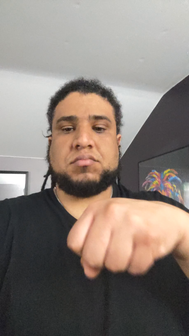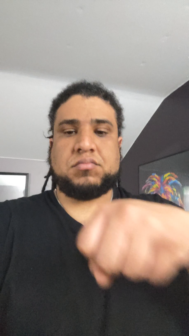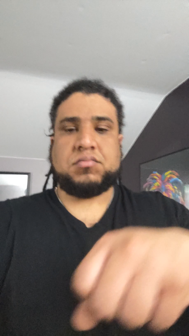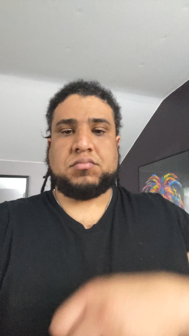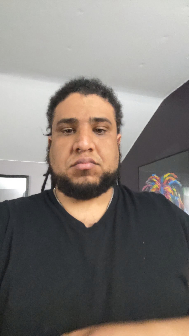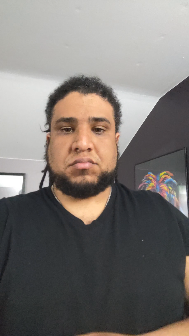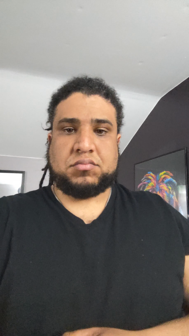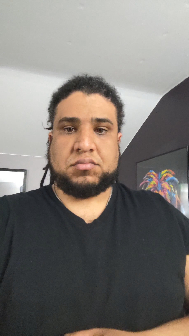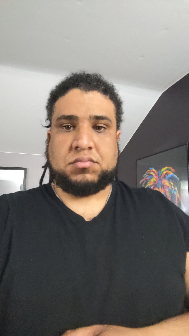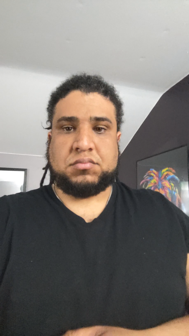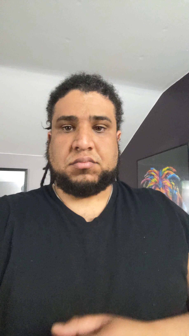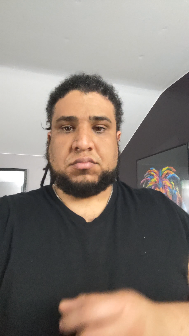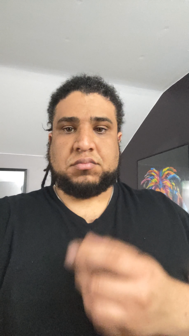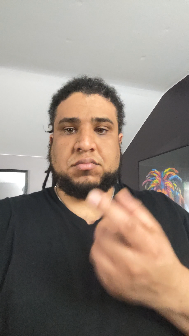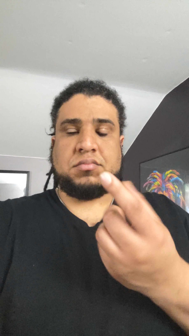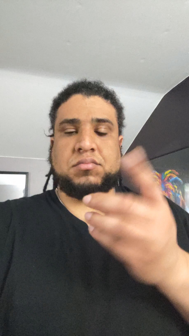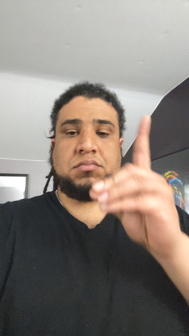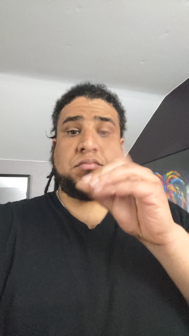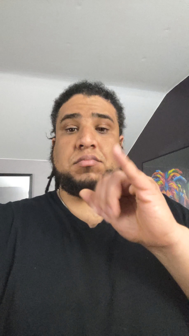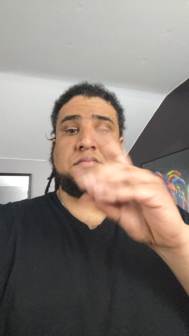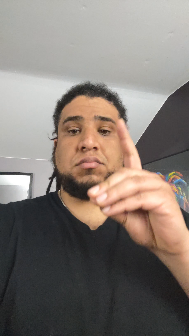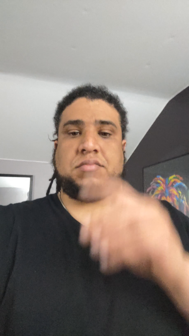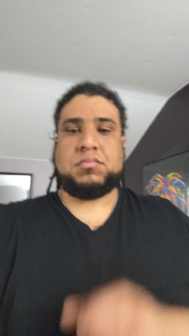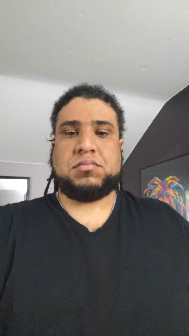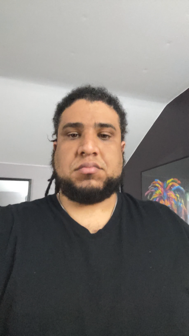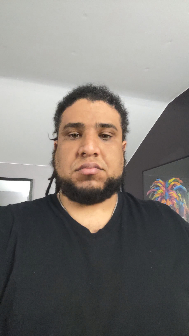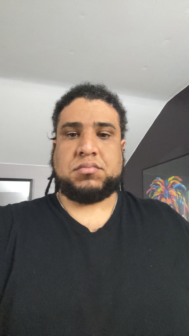did